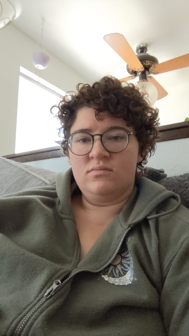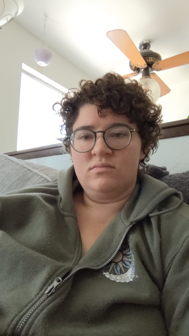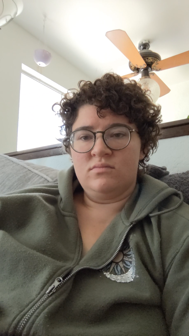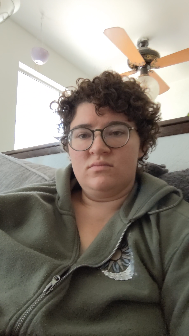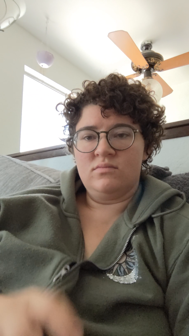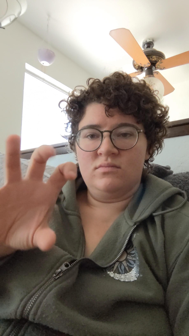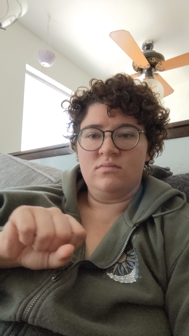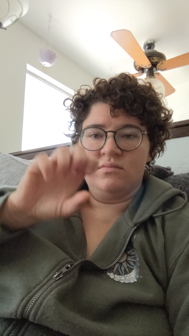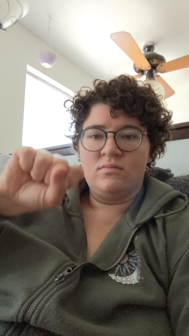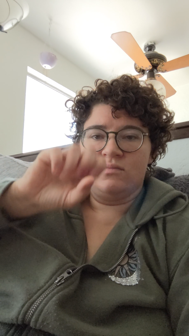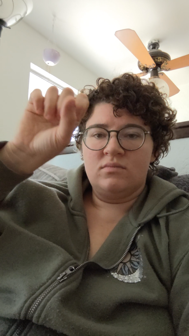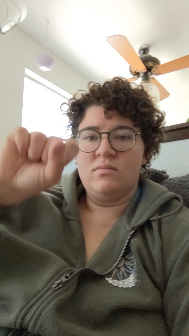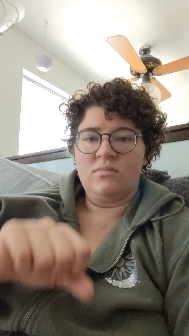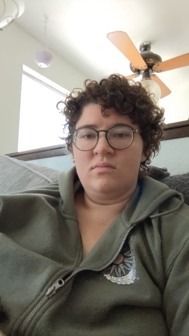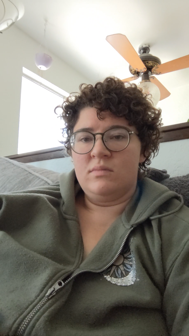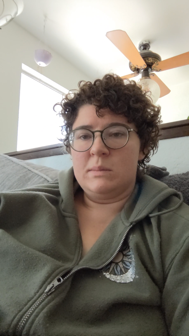ladder